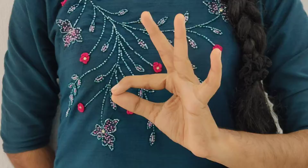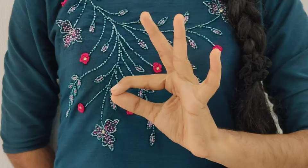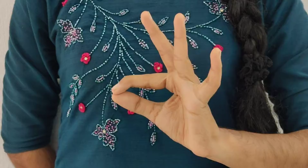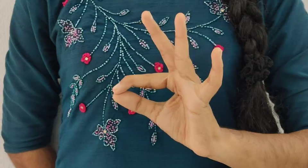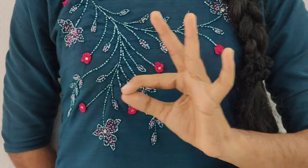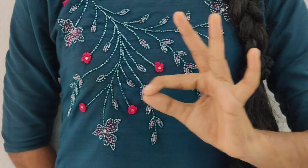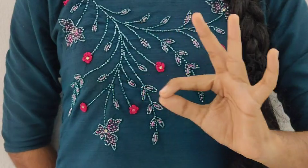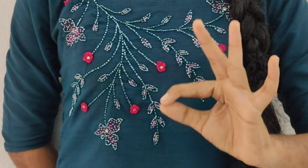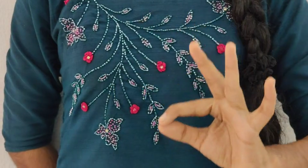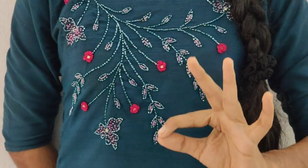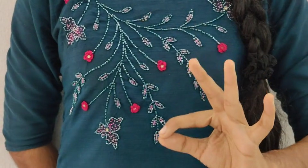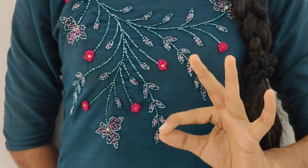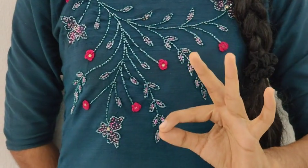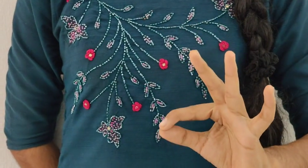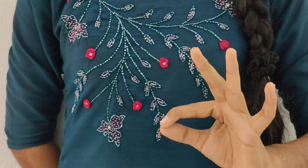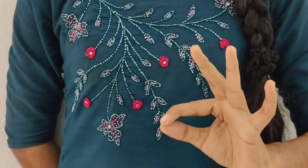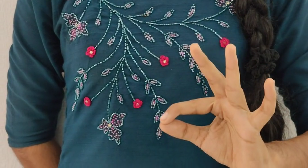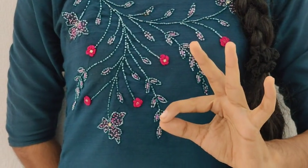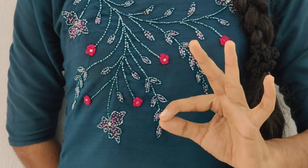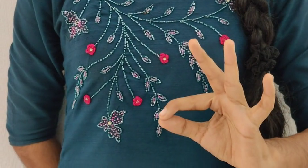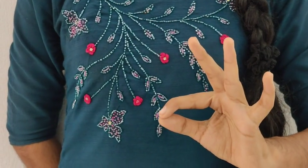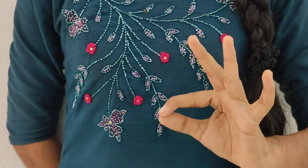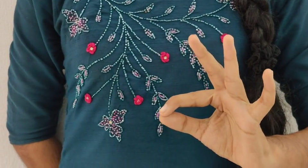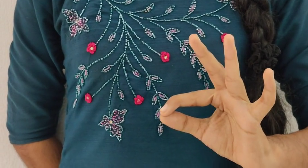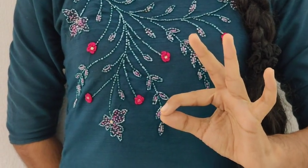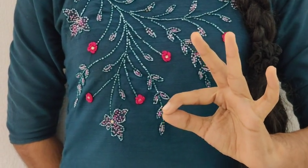ഔ